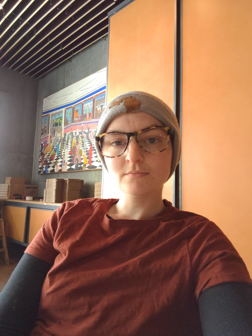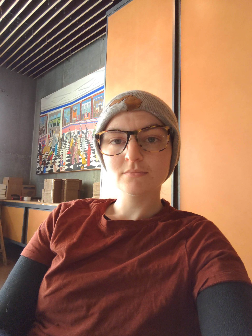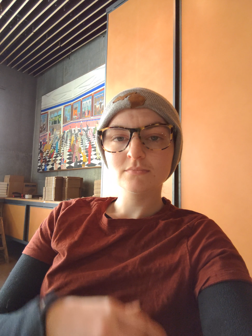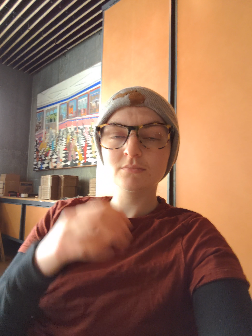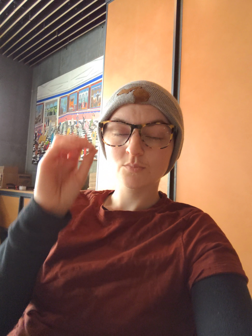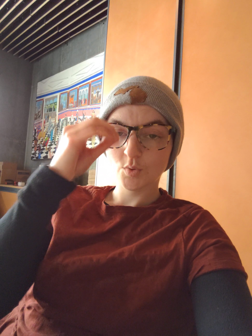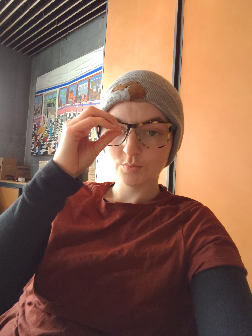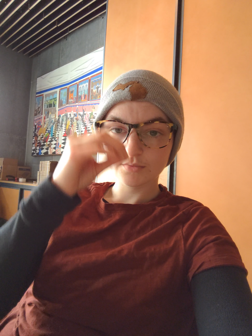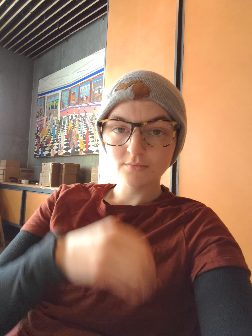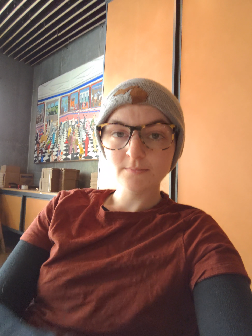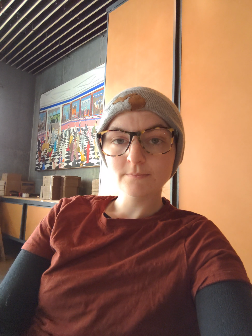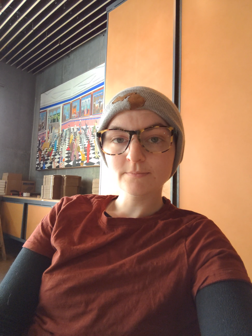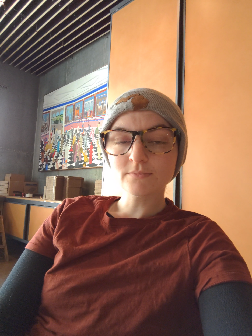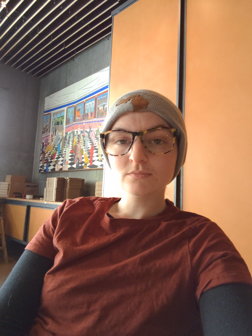owl